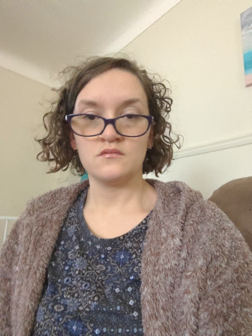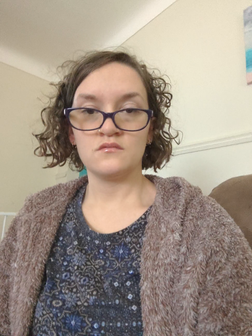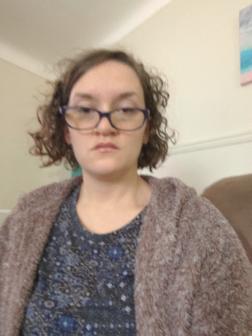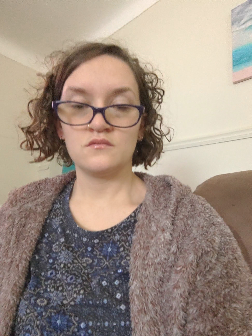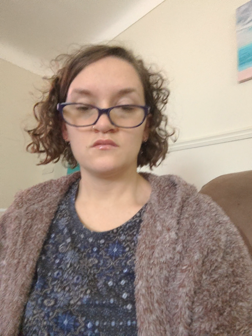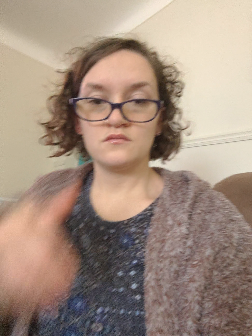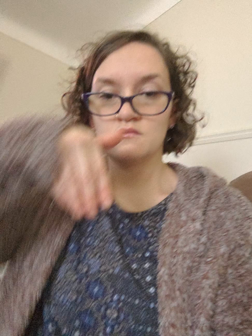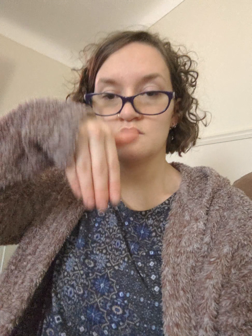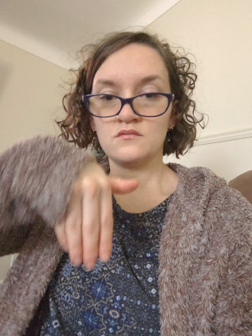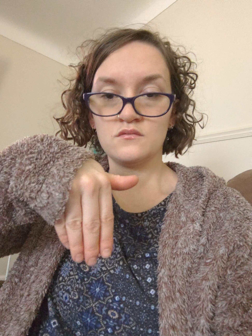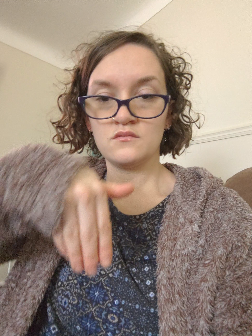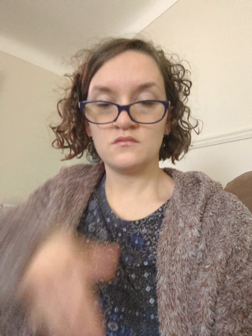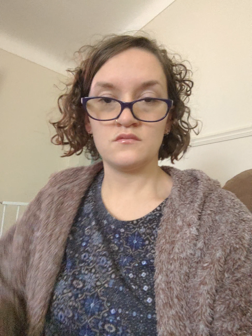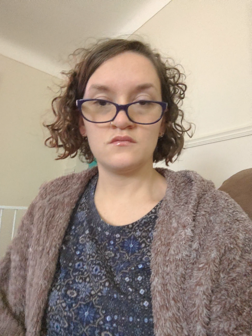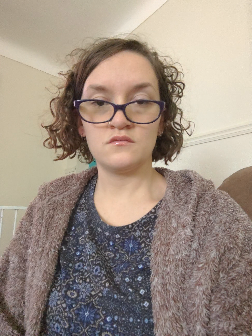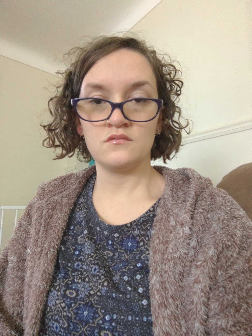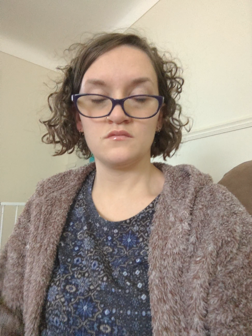night